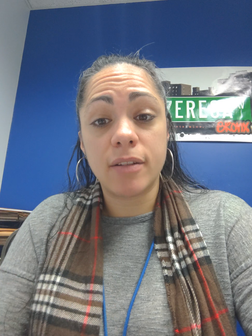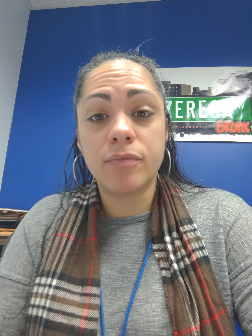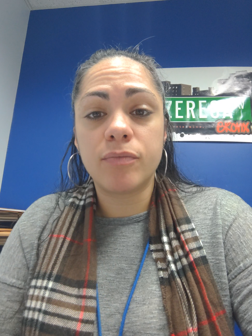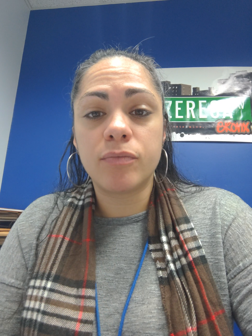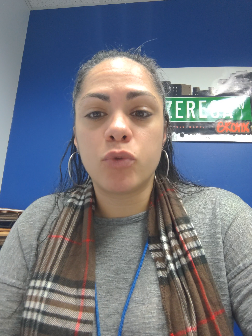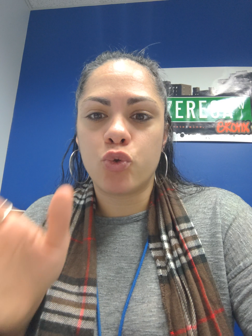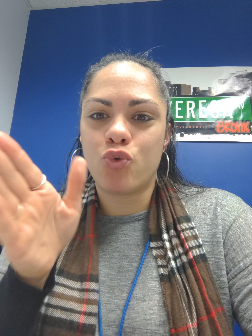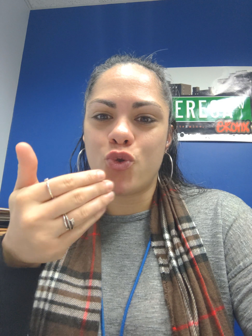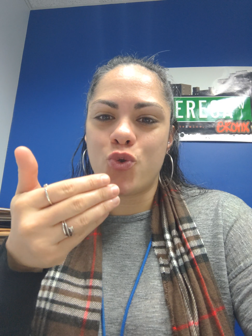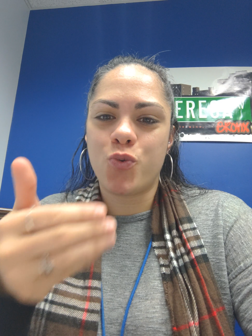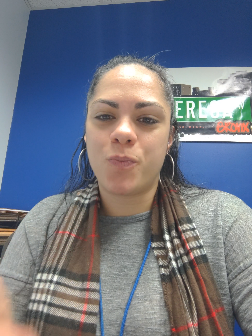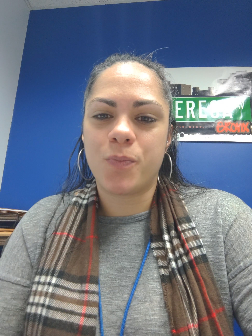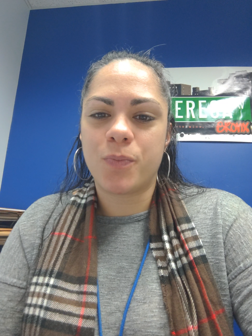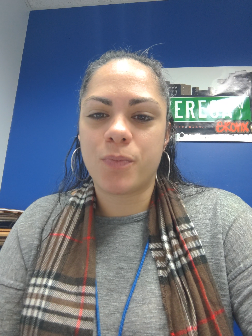room